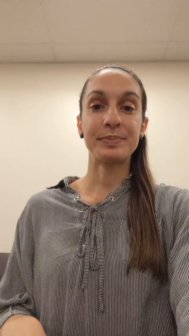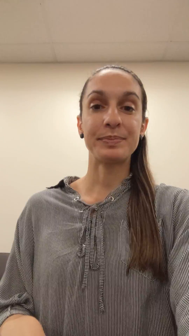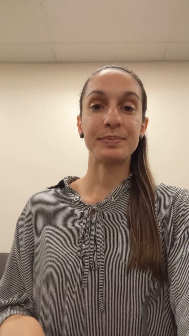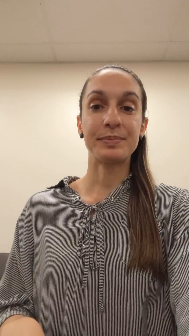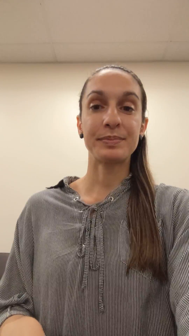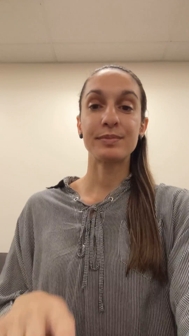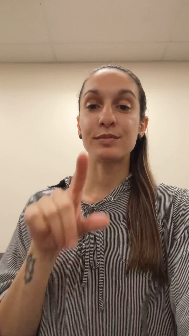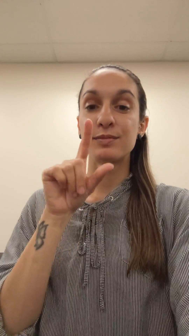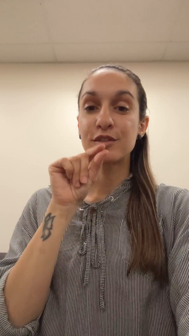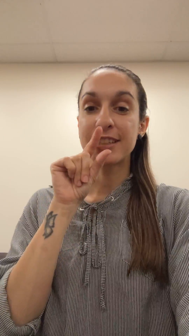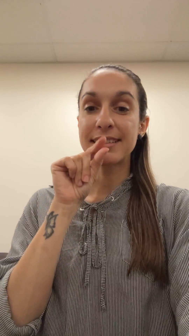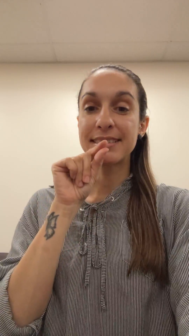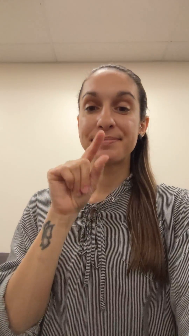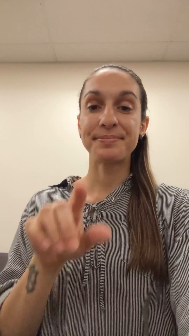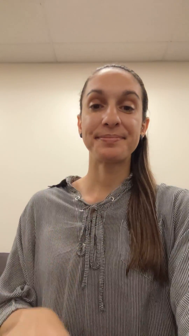chicken